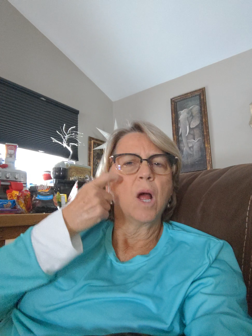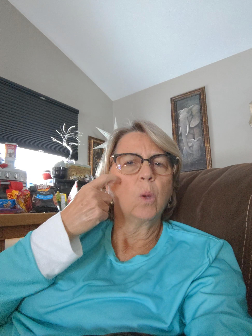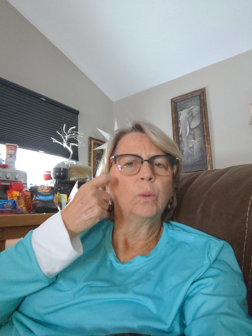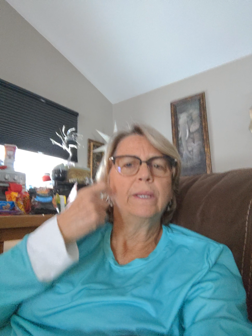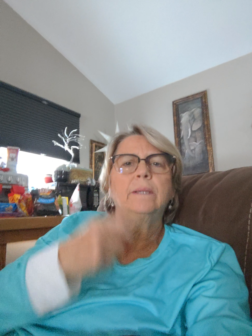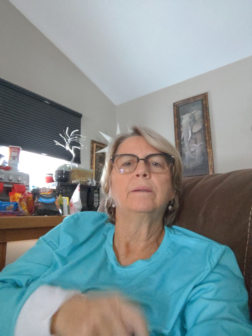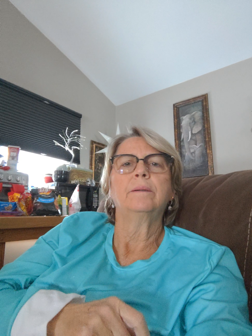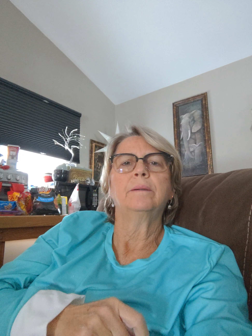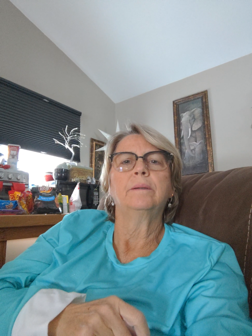owie